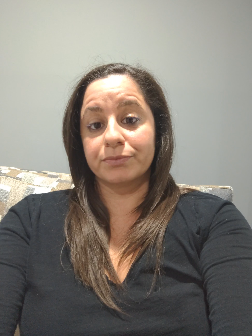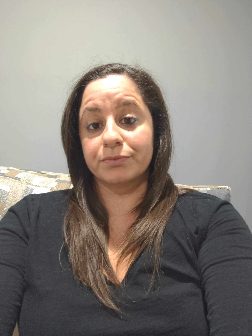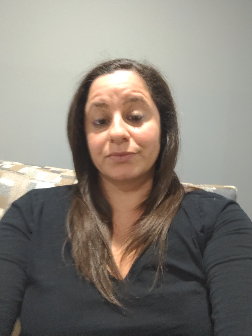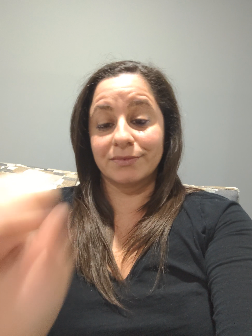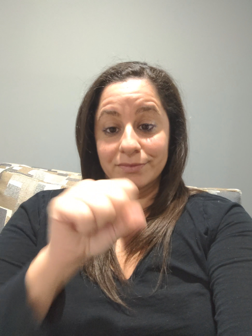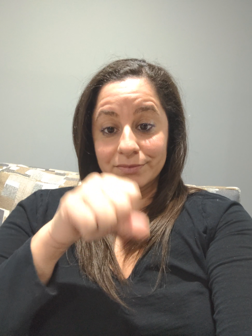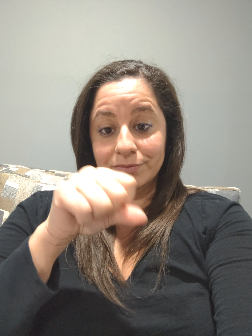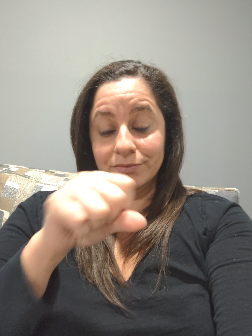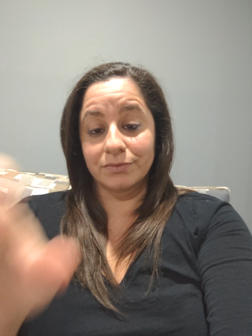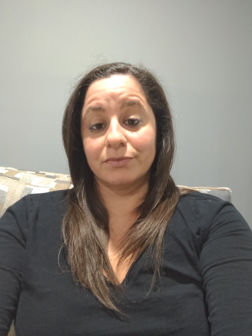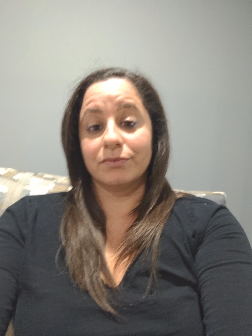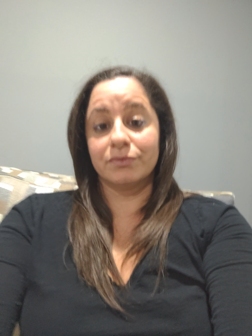yes